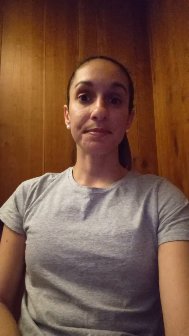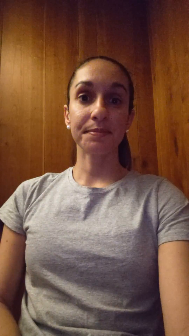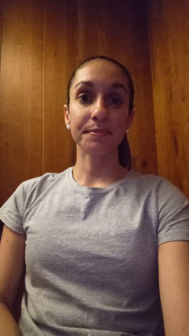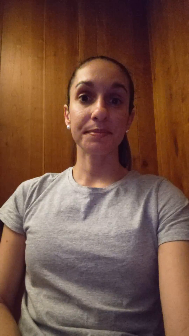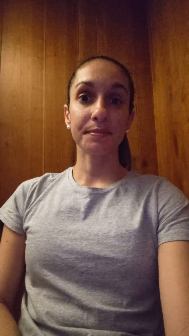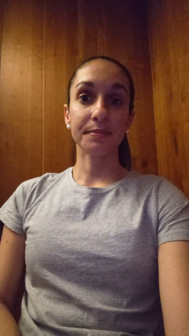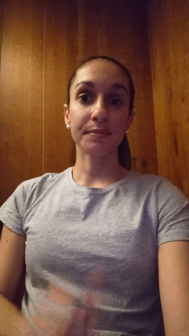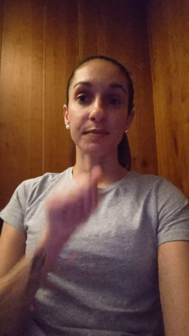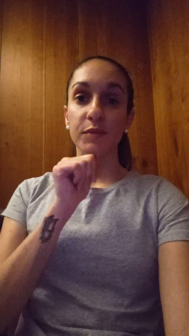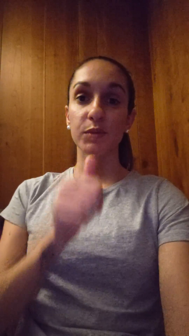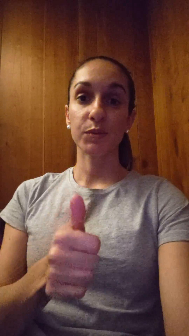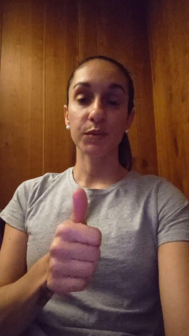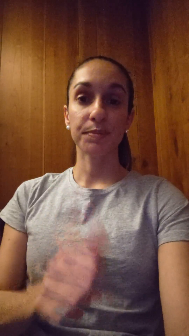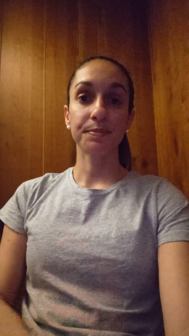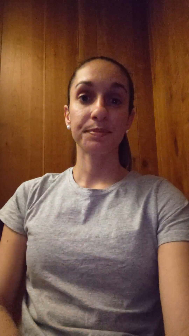don't